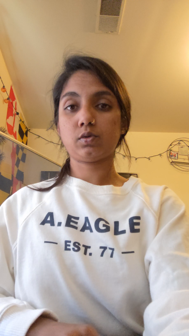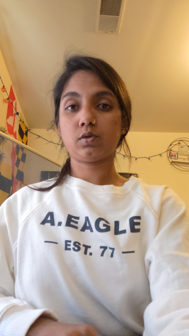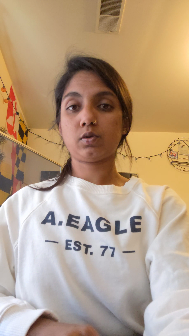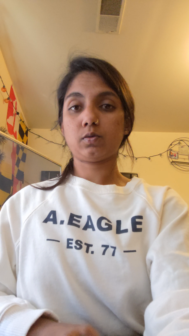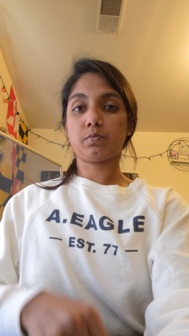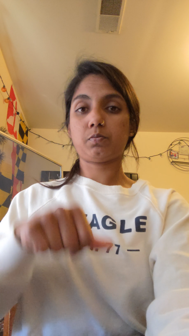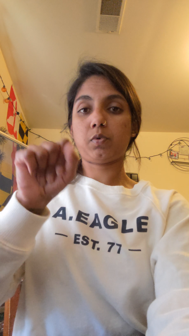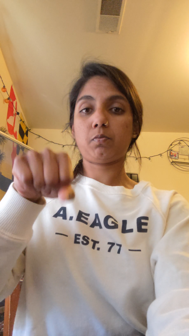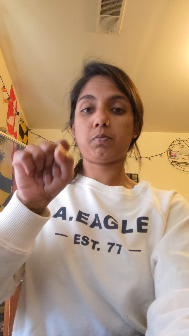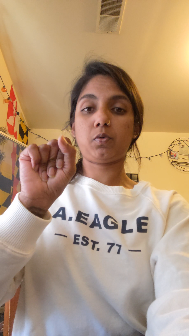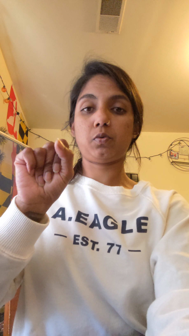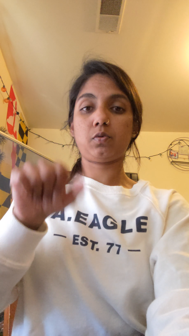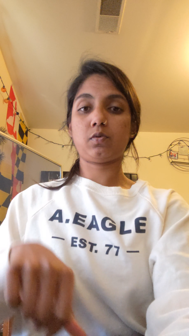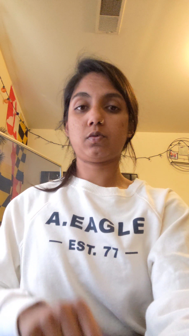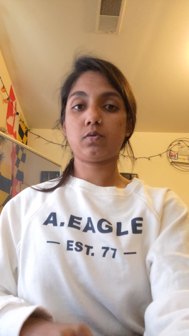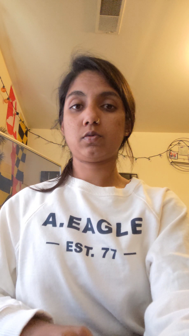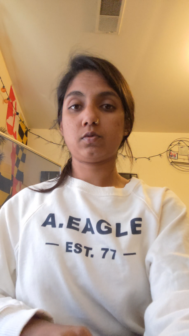motorcycle